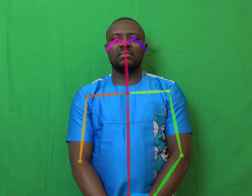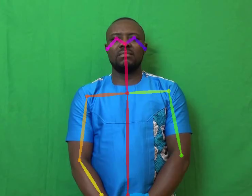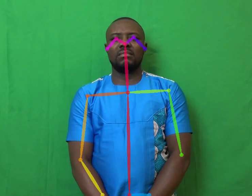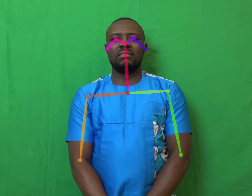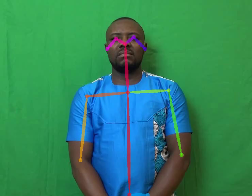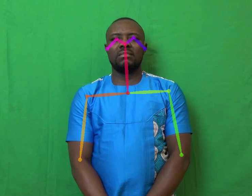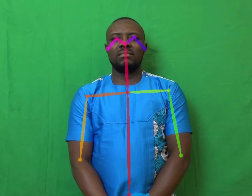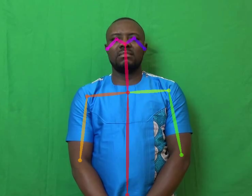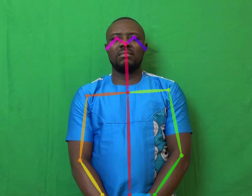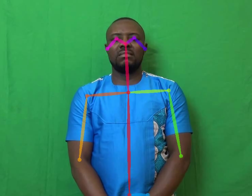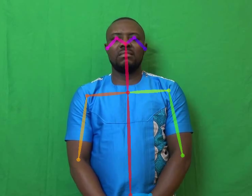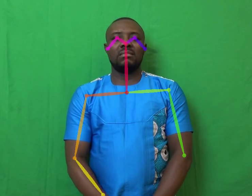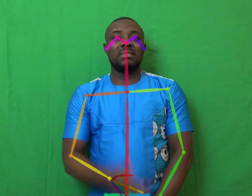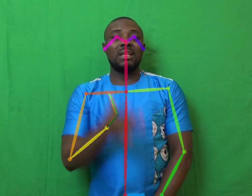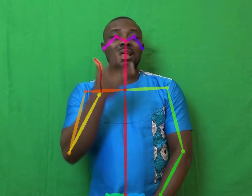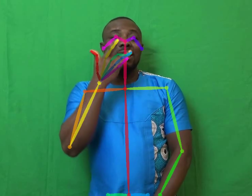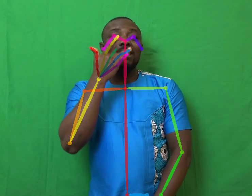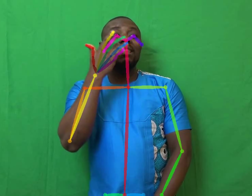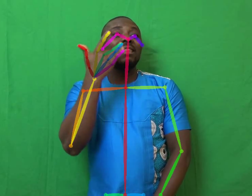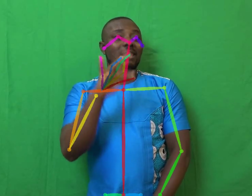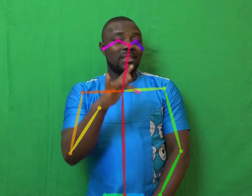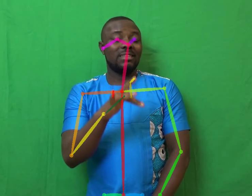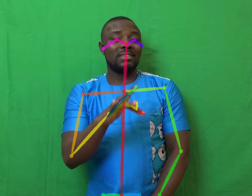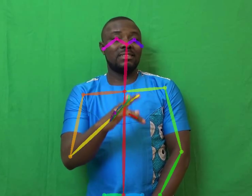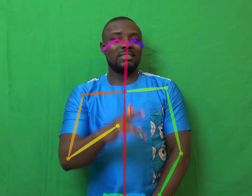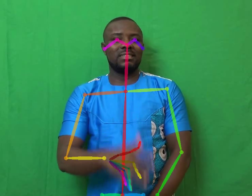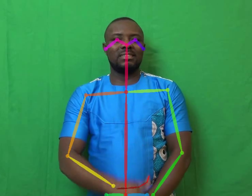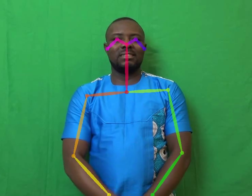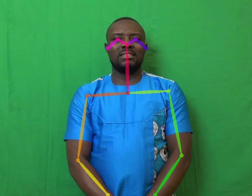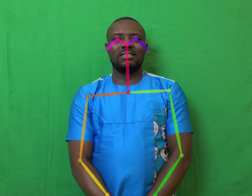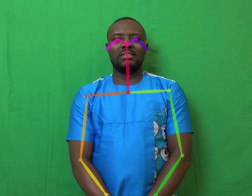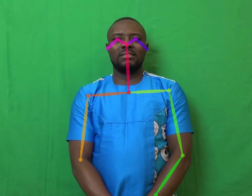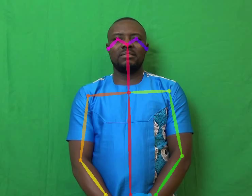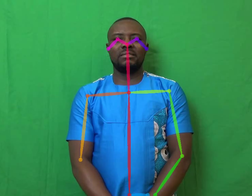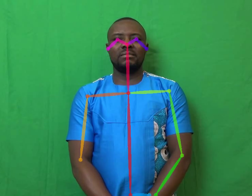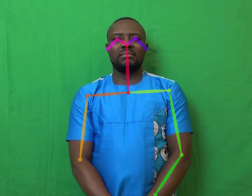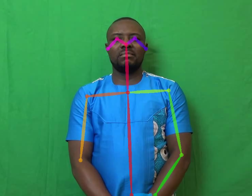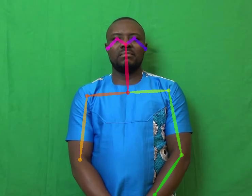lucky